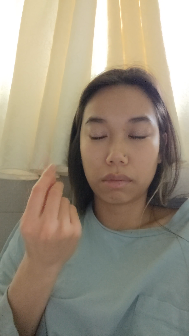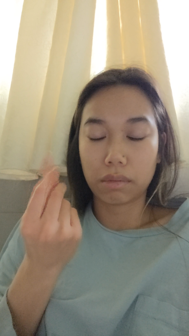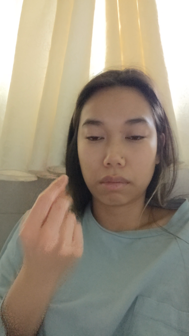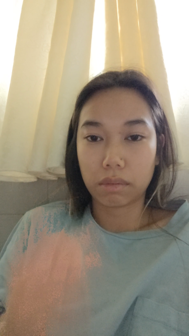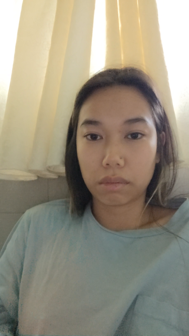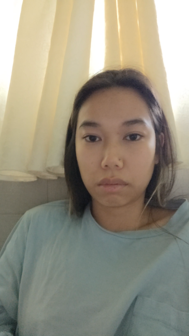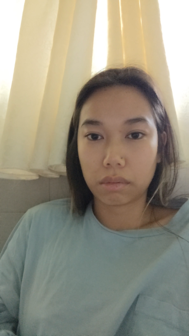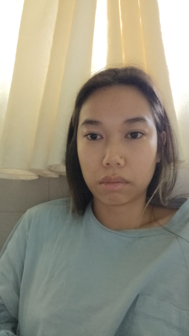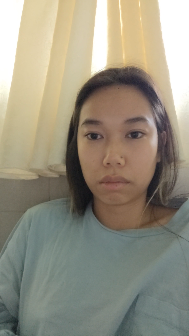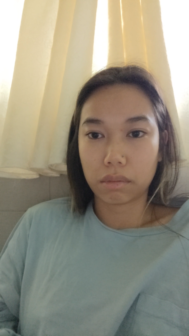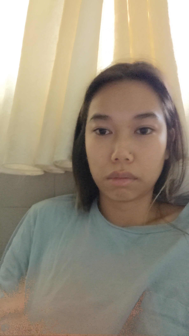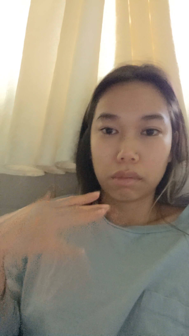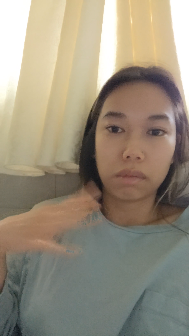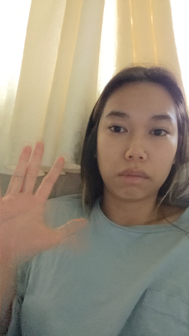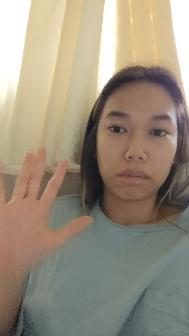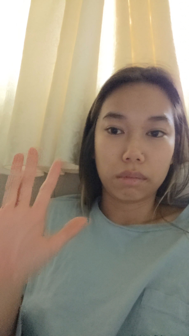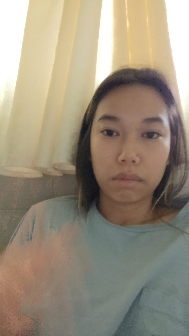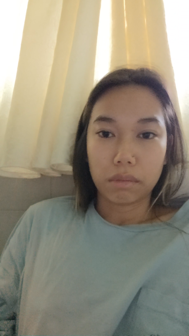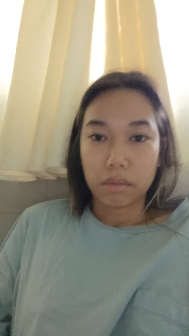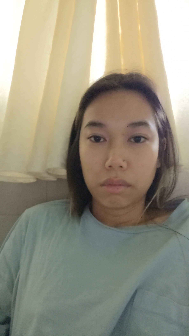dress